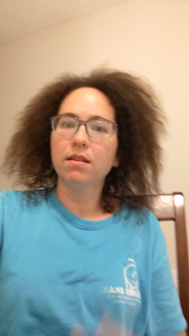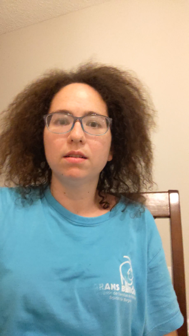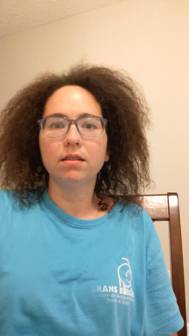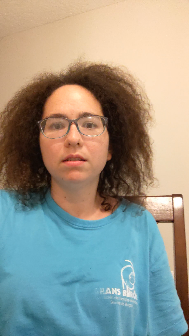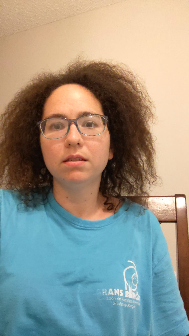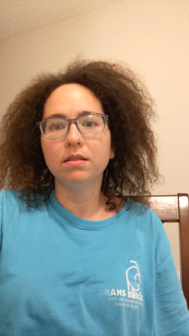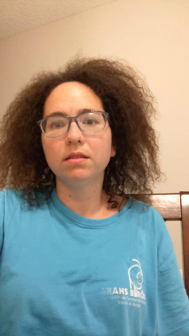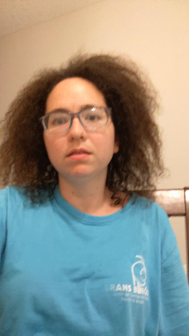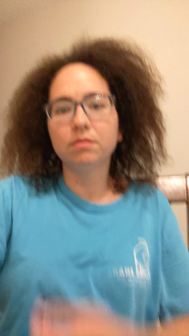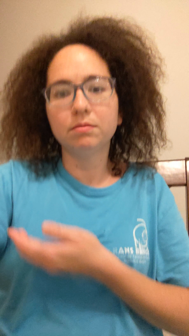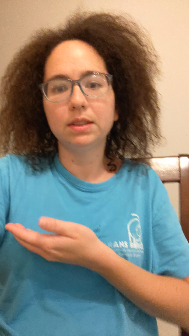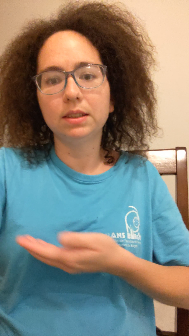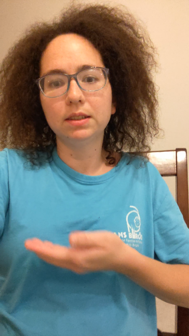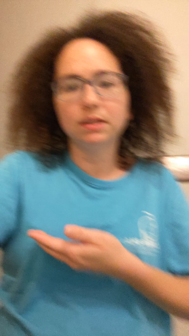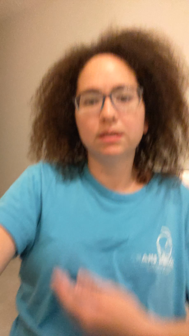baby